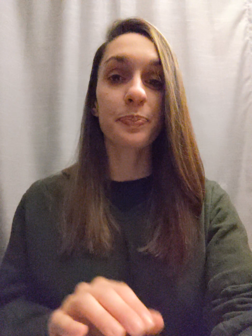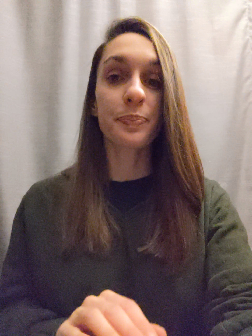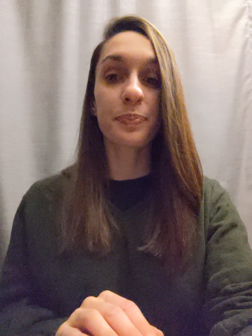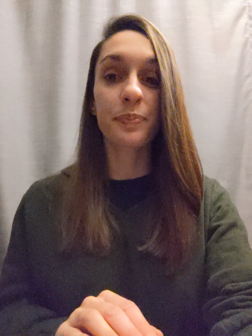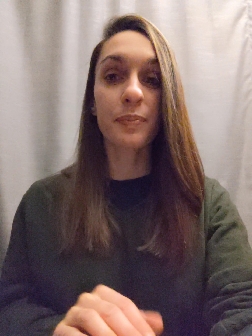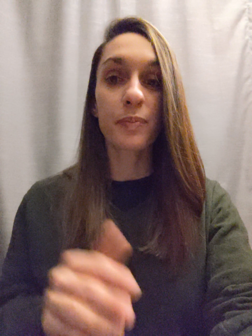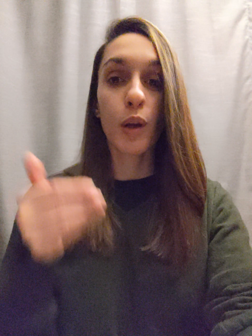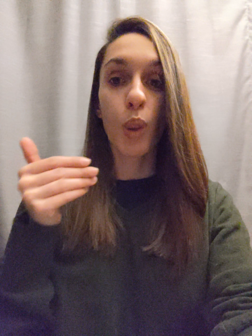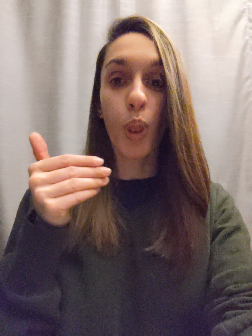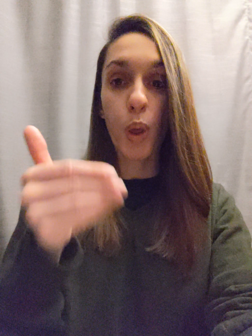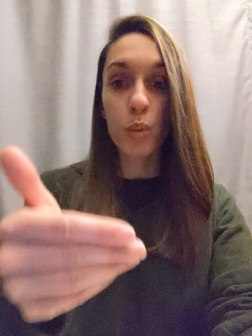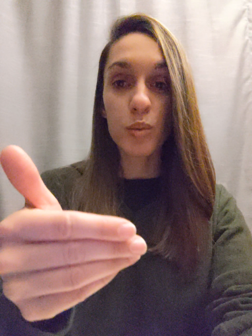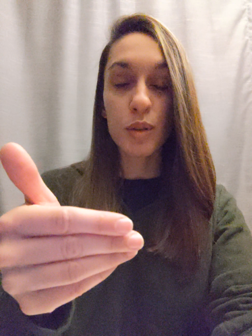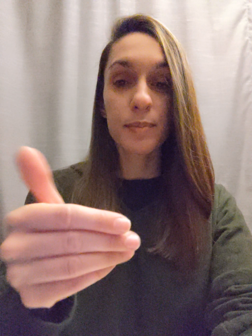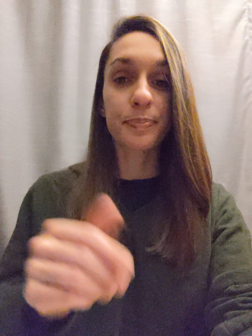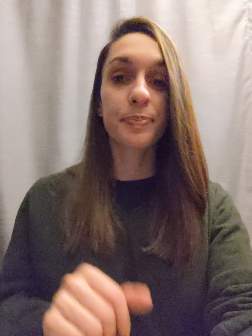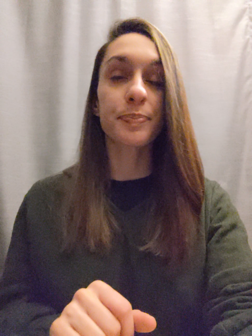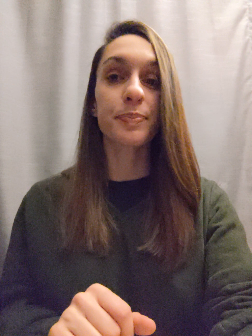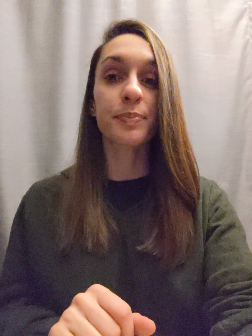close